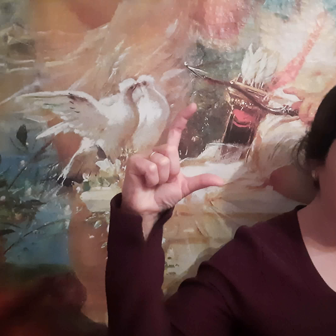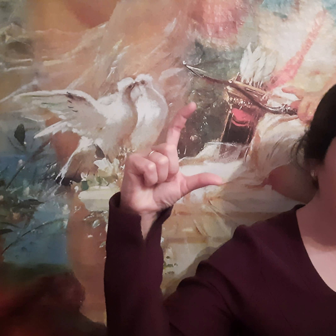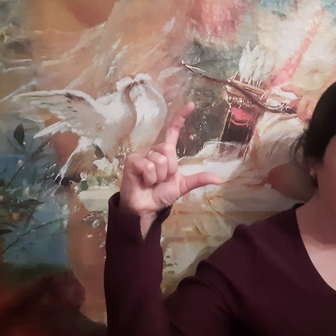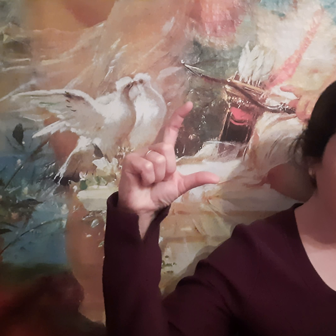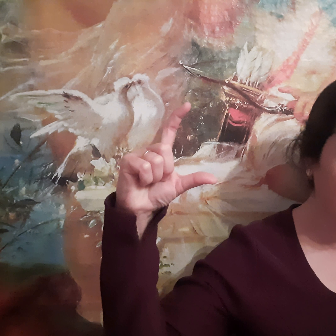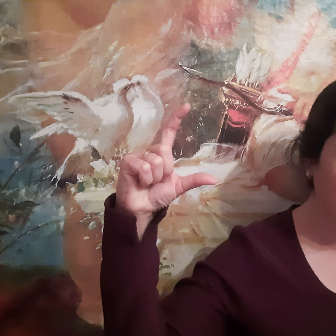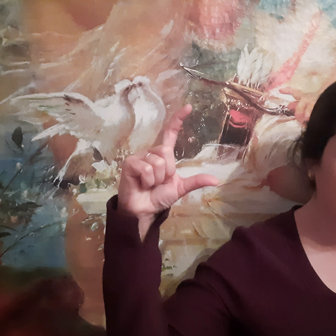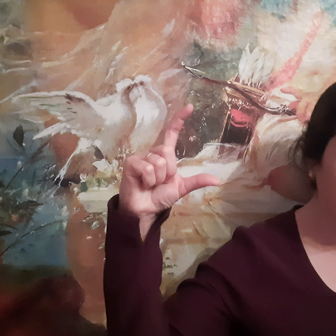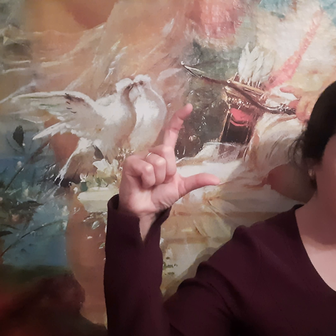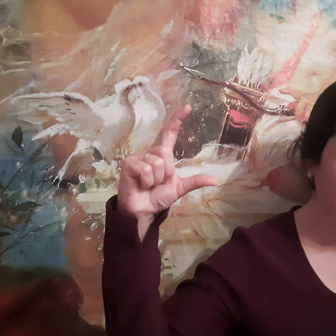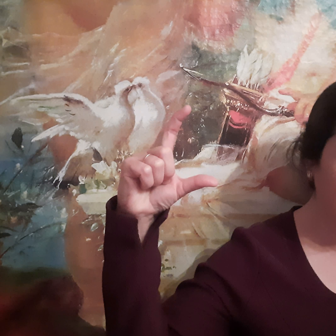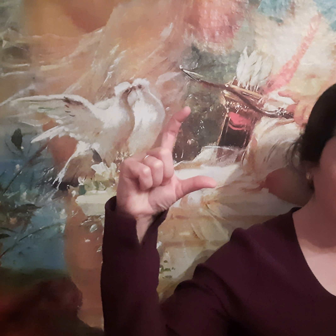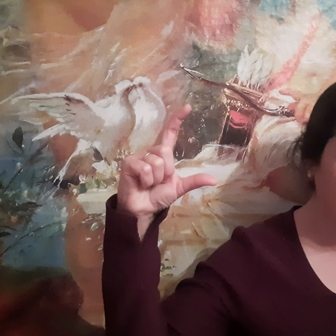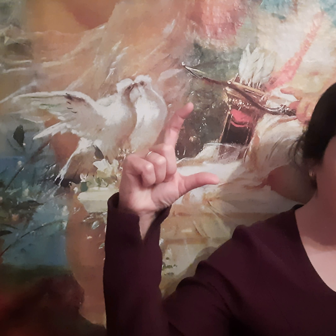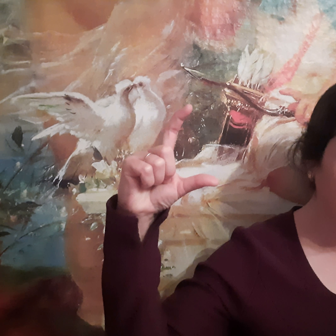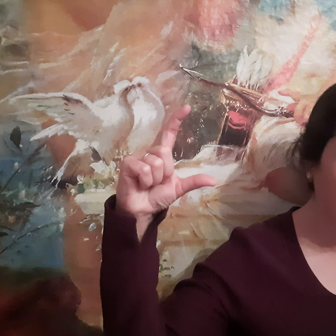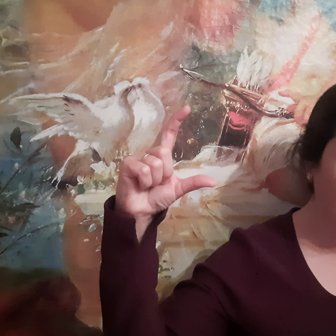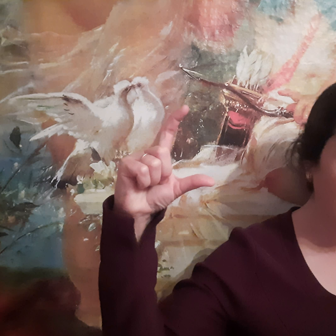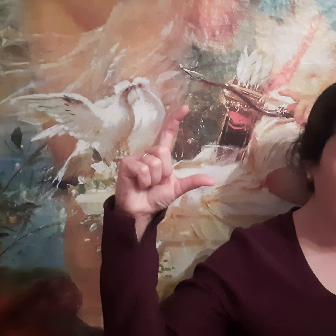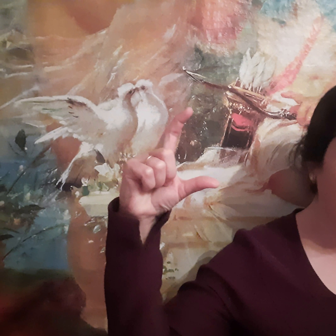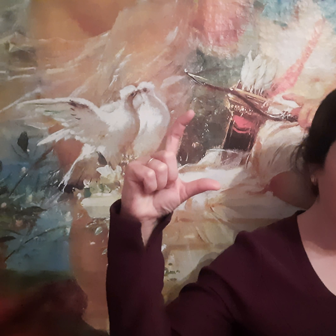Є